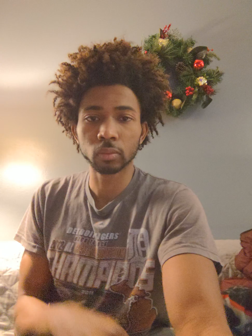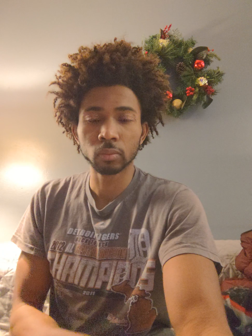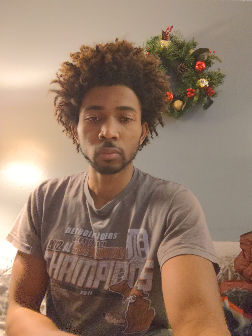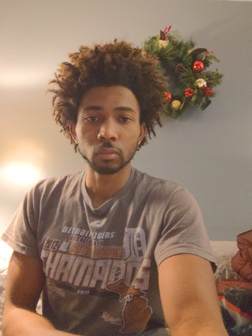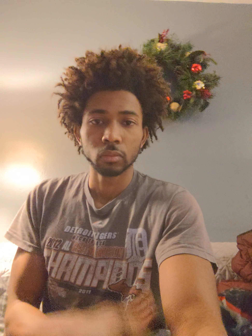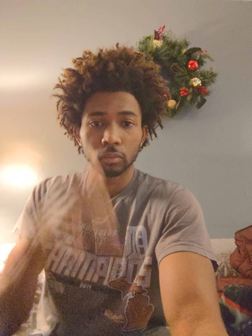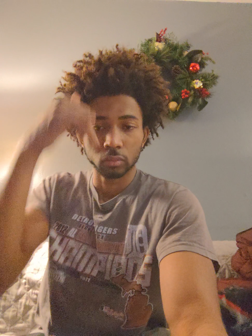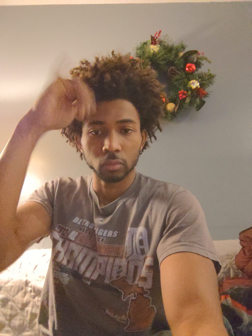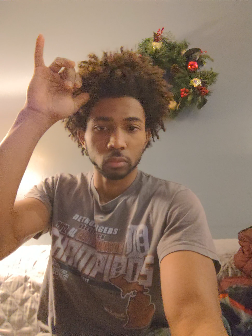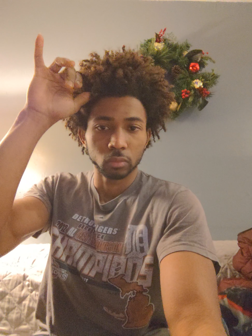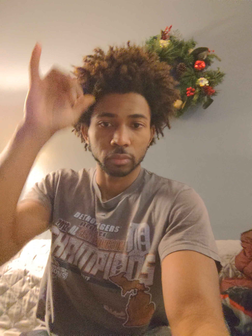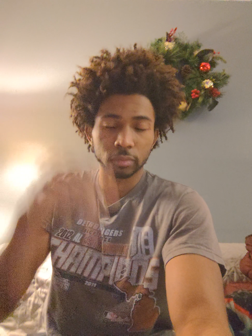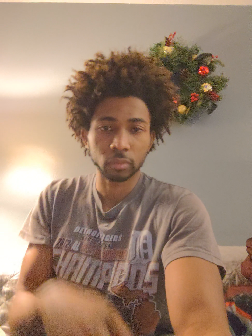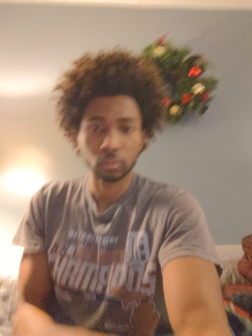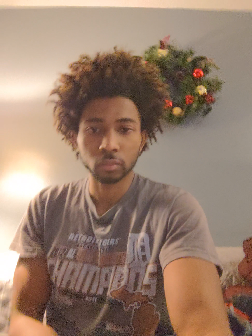cow